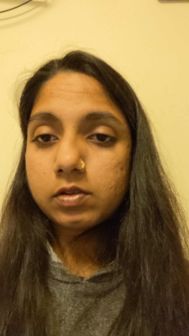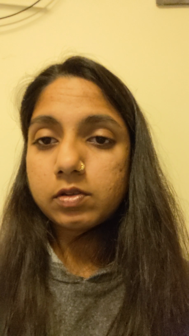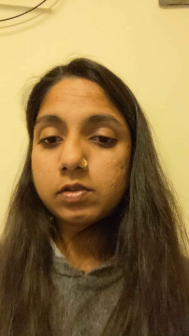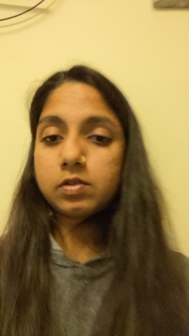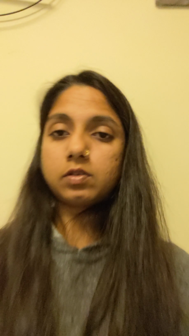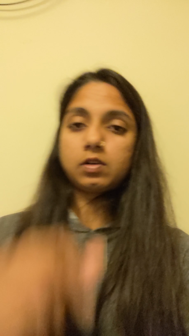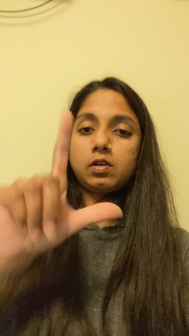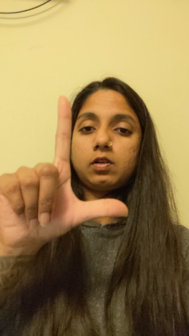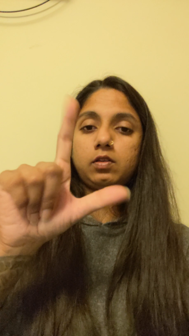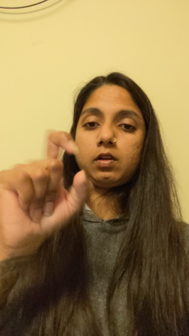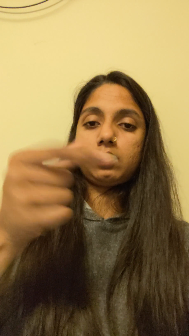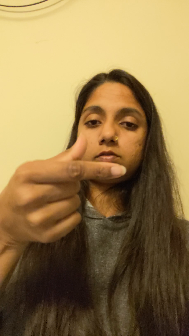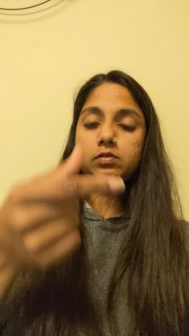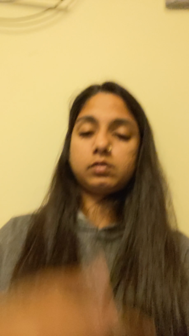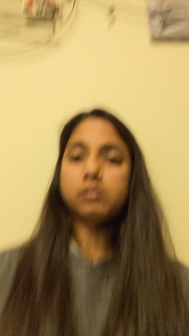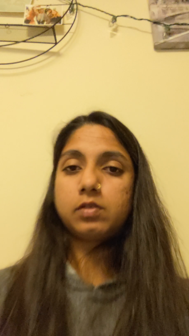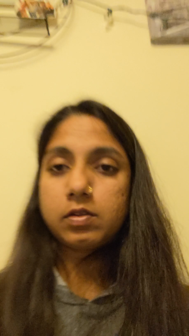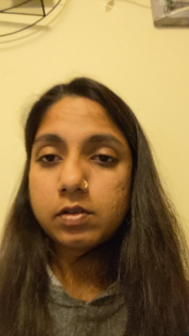leg